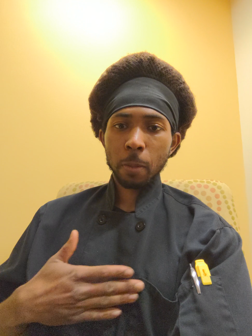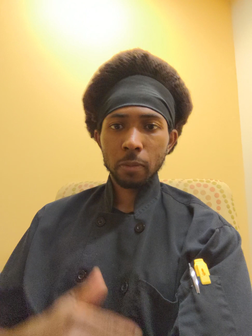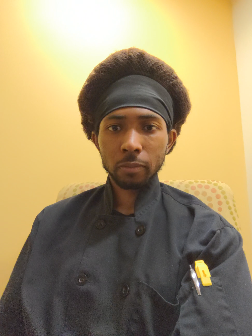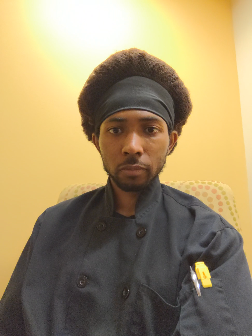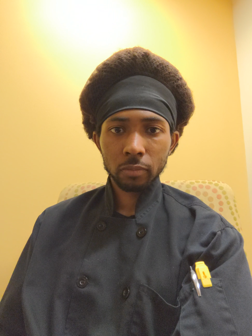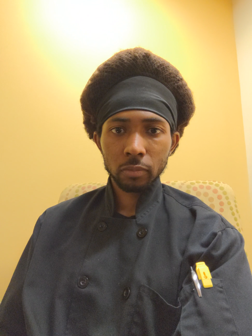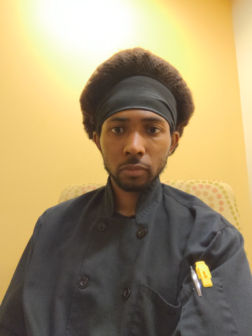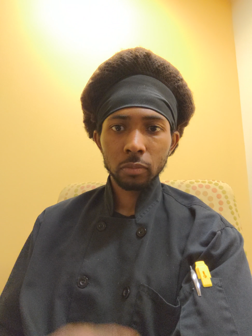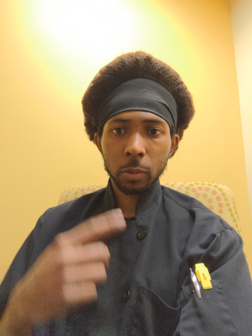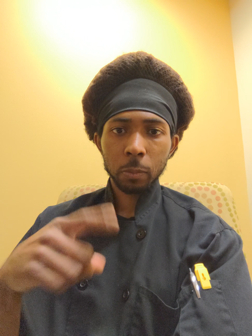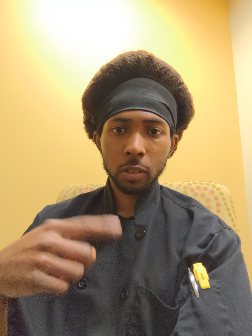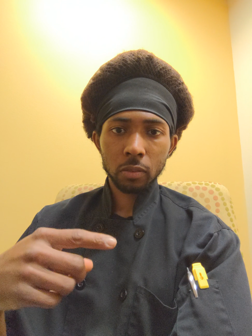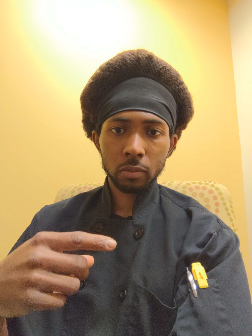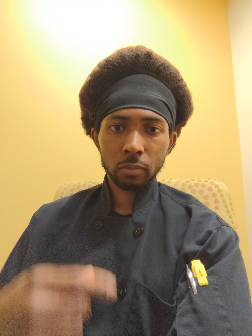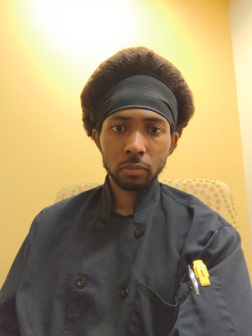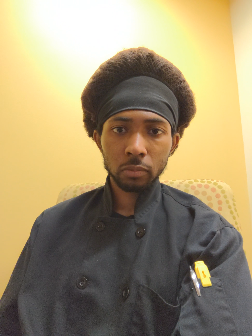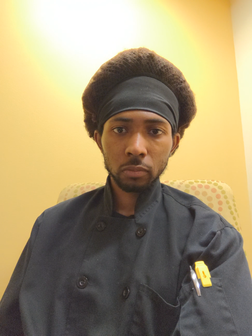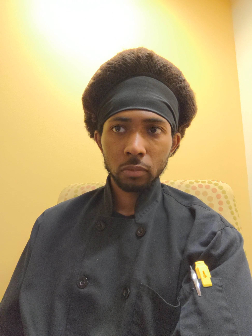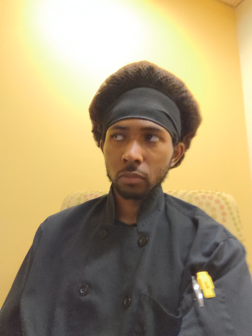about